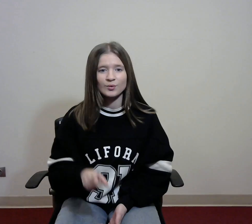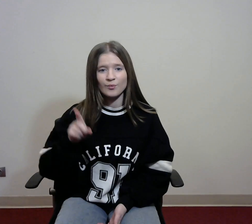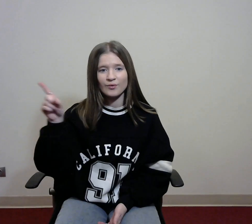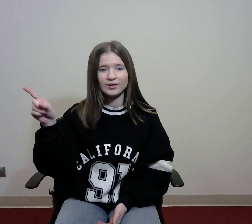O